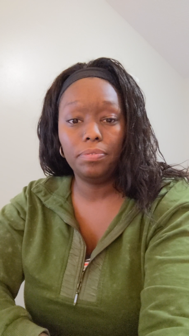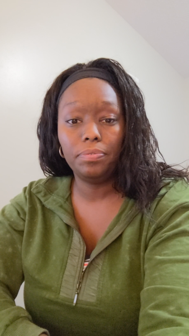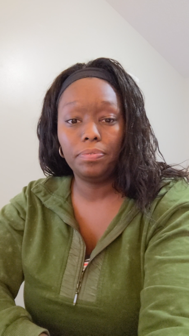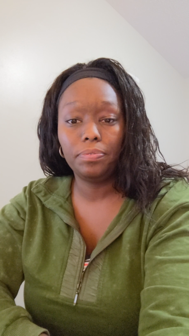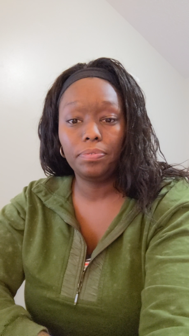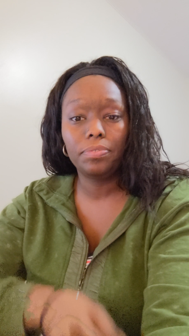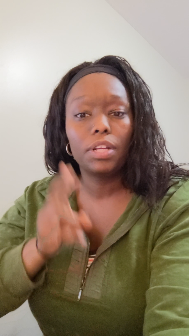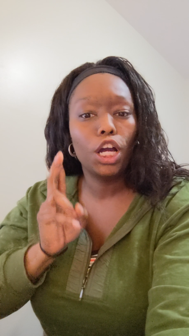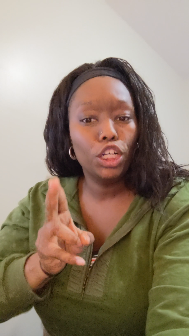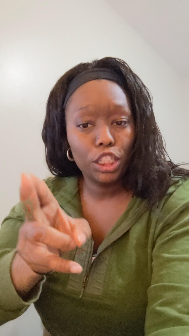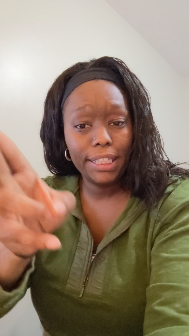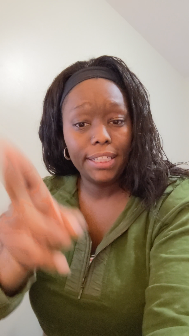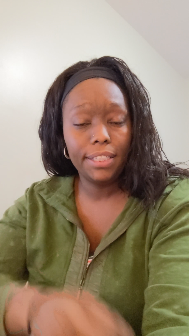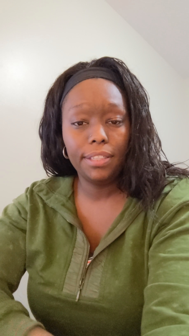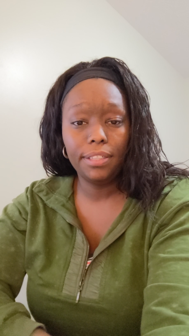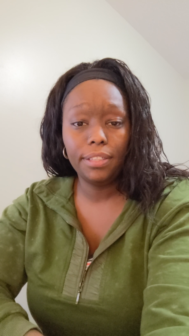hurry